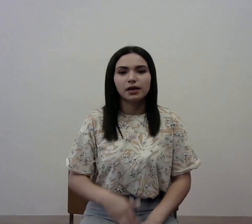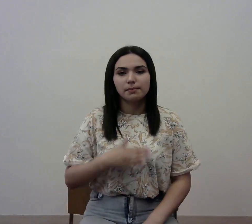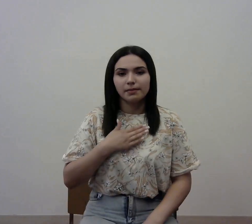mən